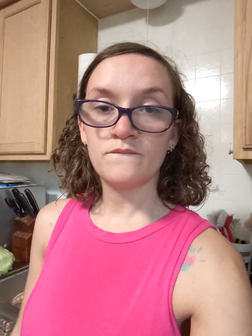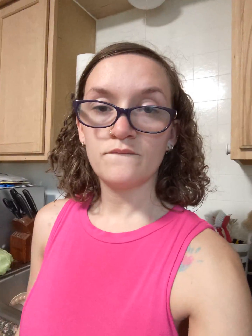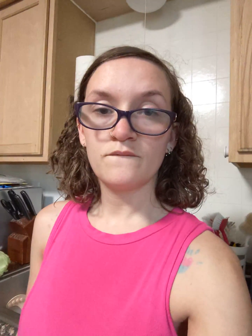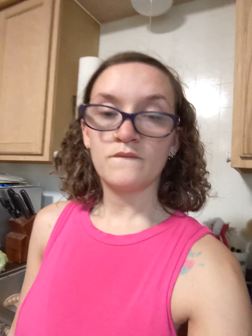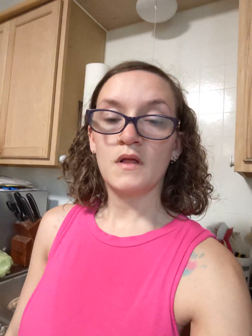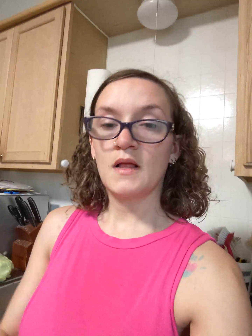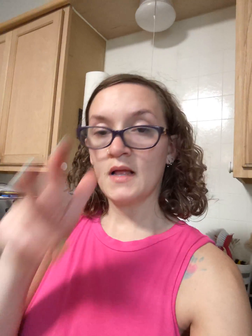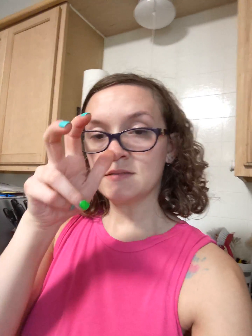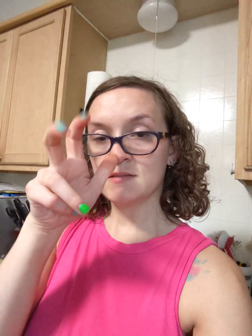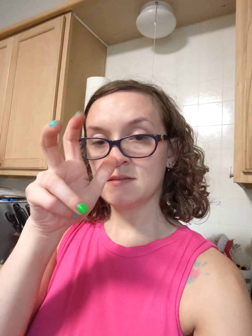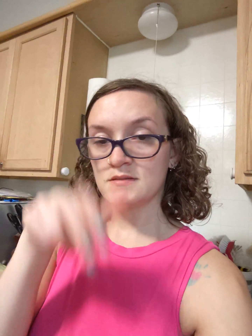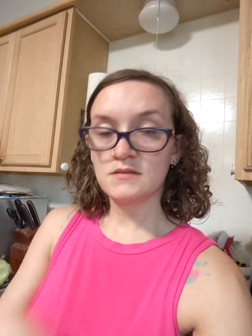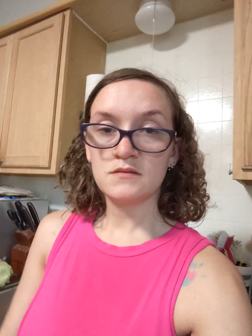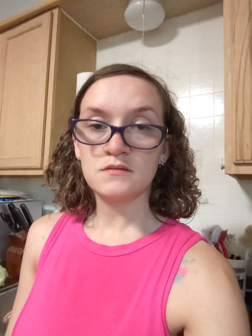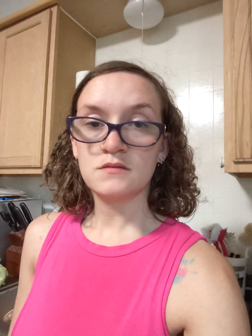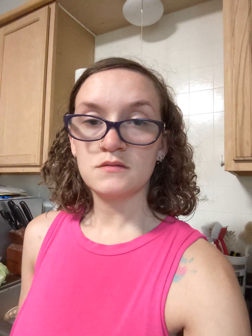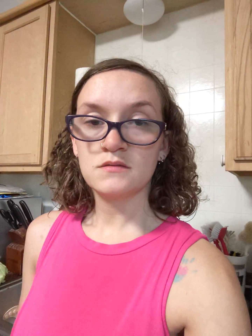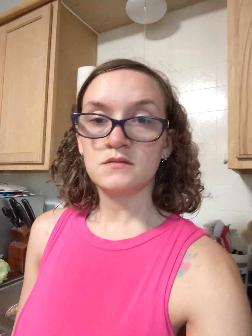ant